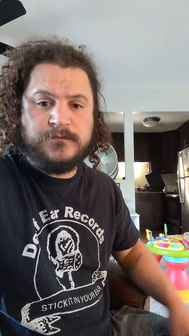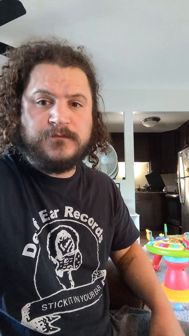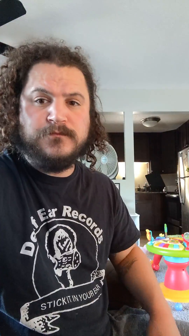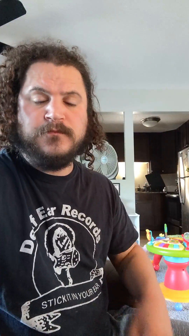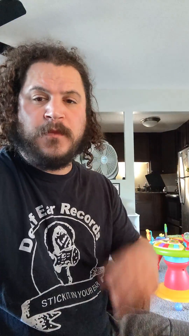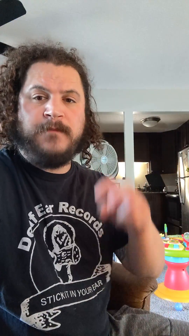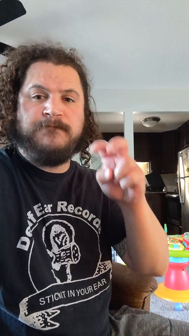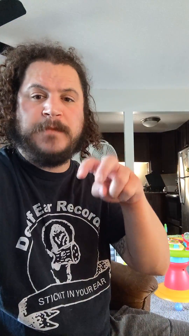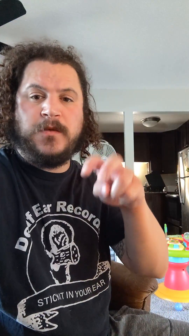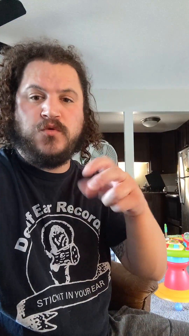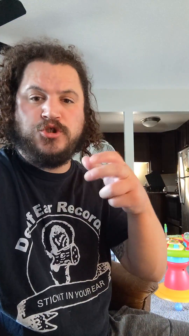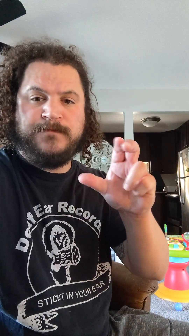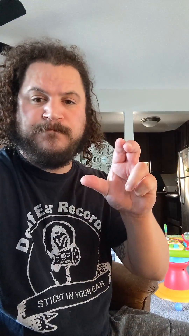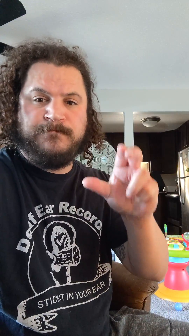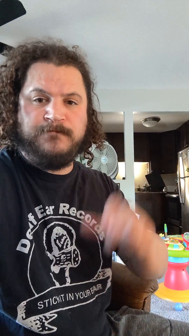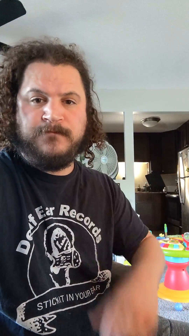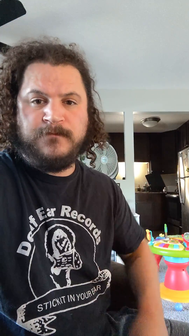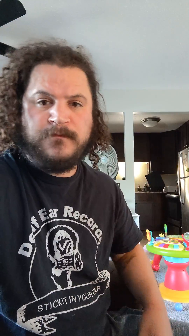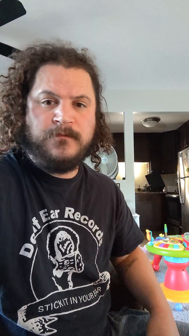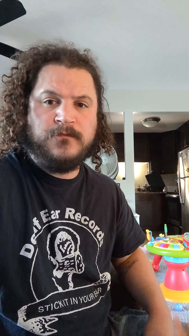potato chip